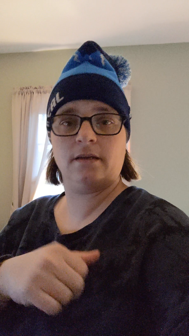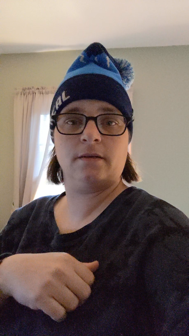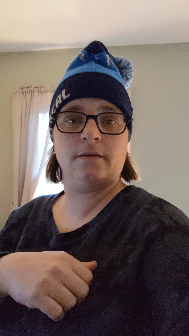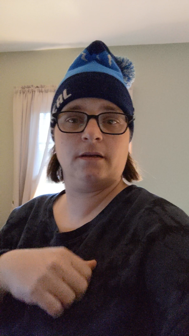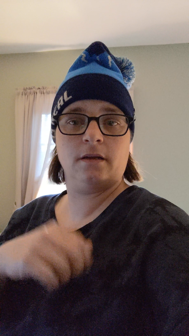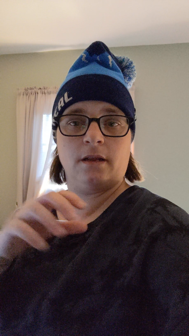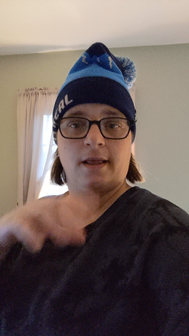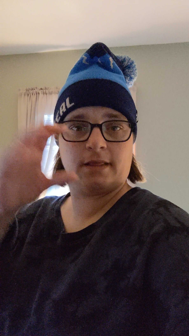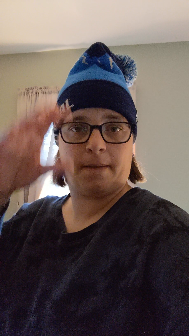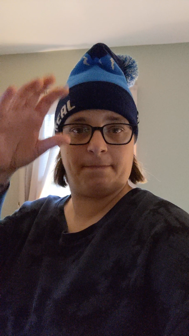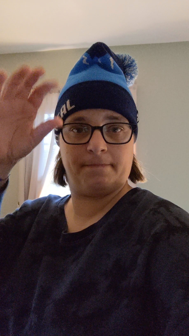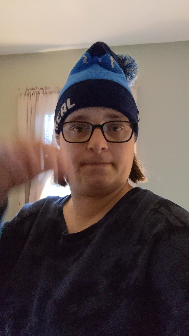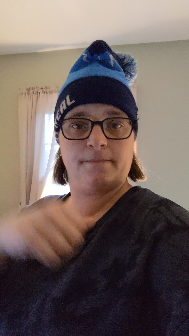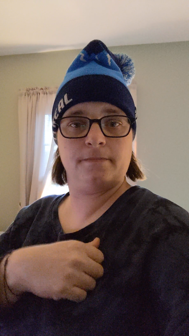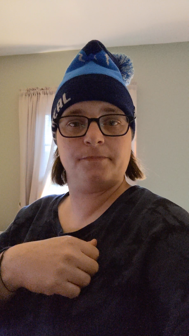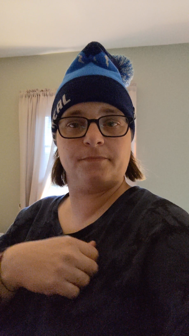climb